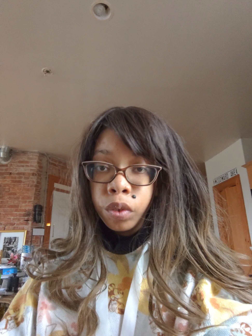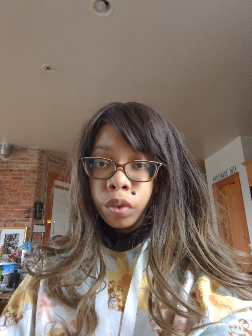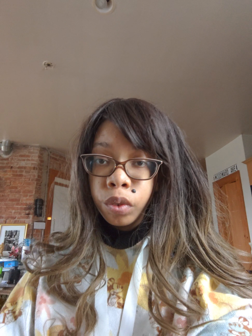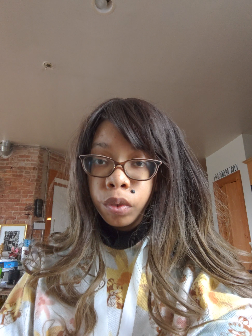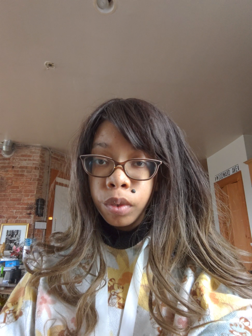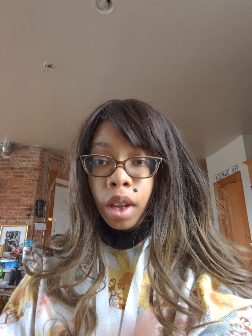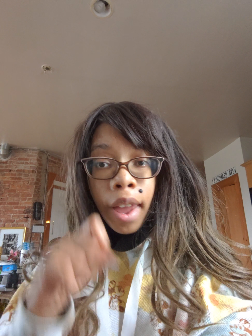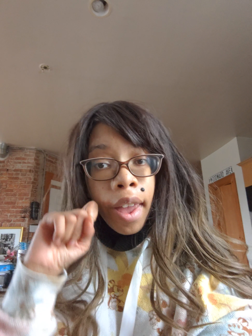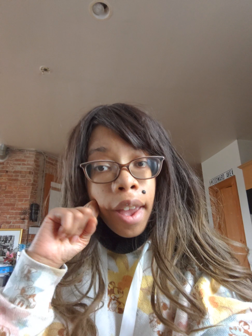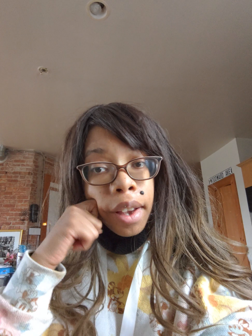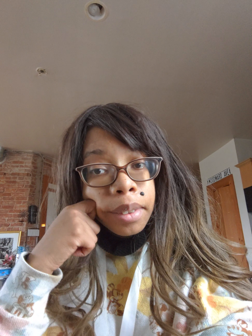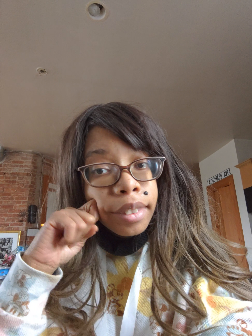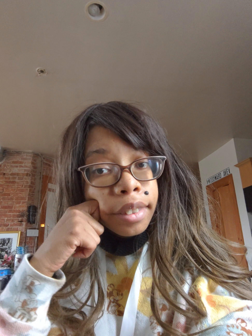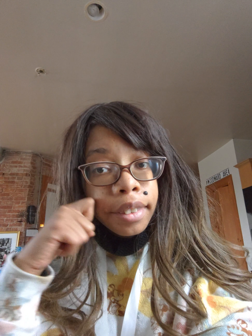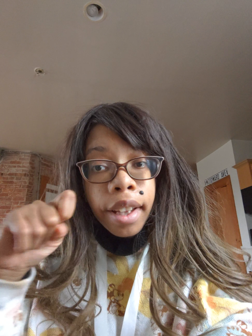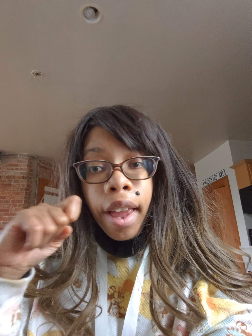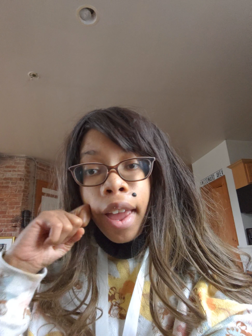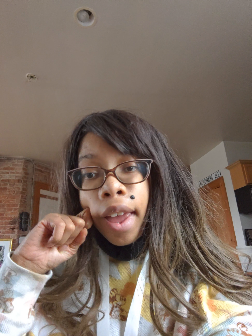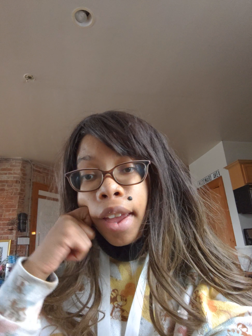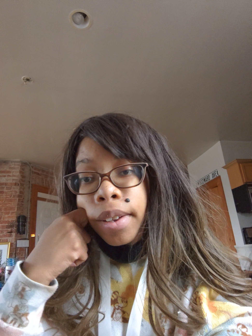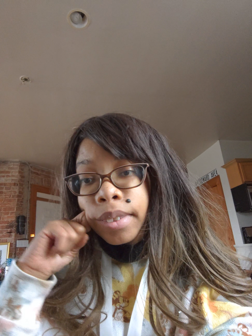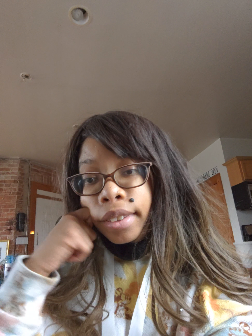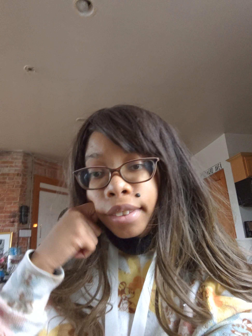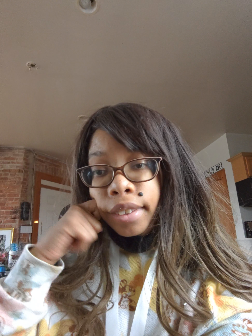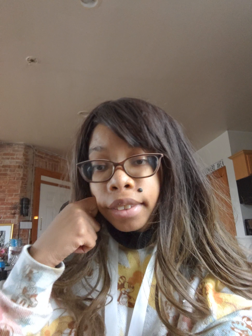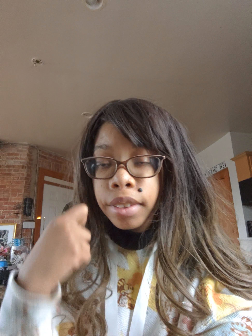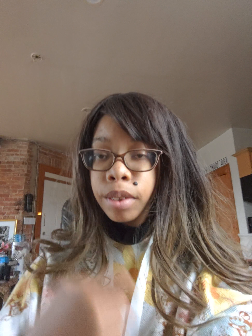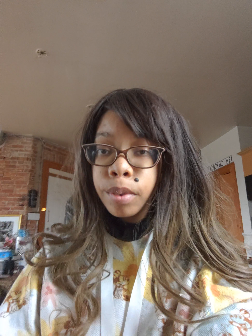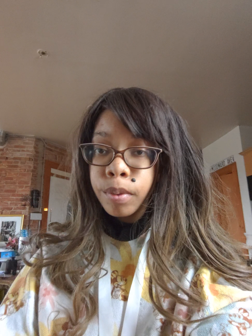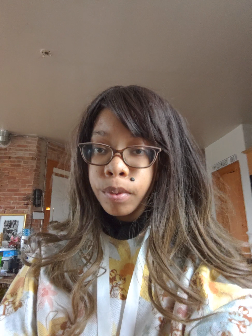apple